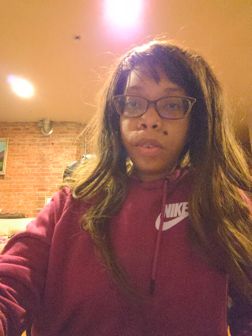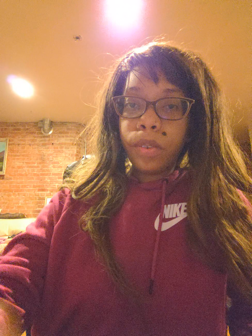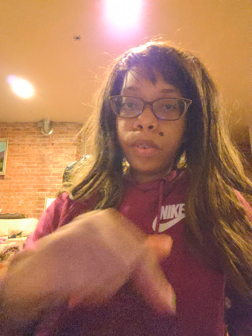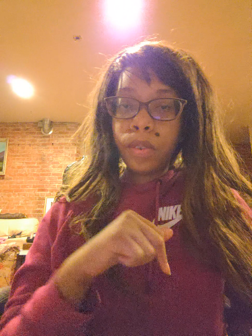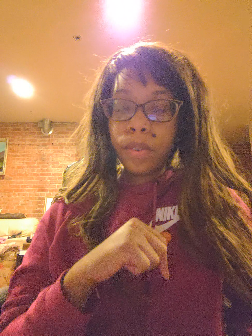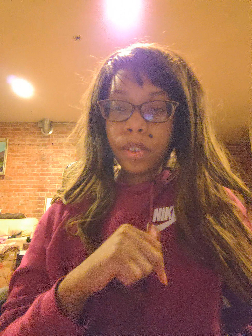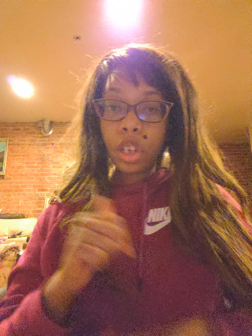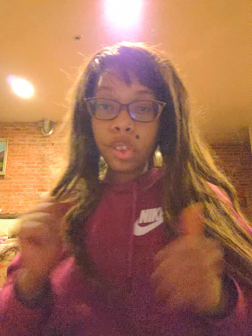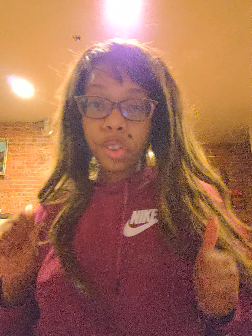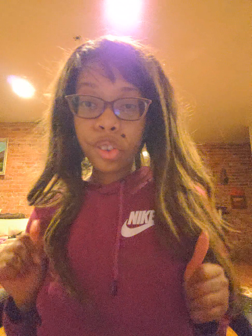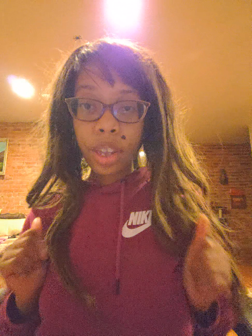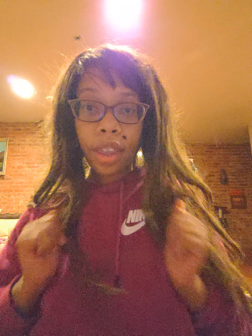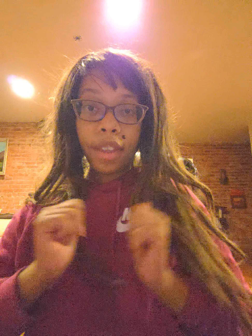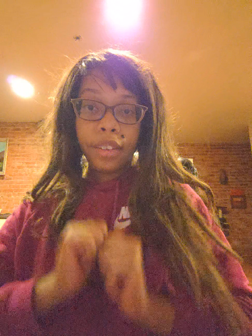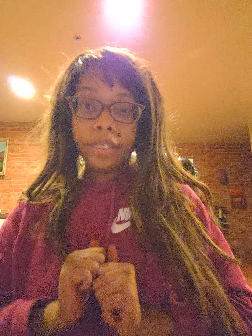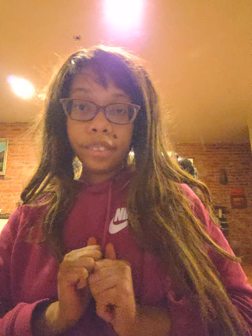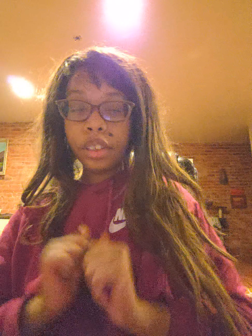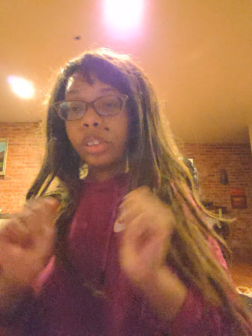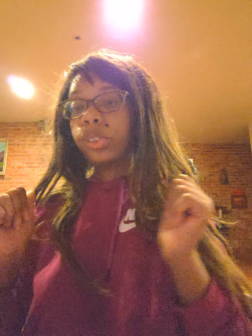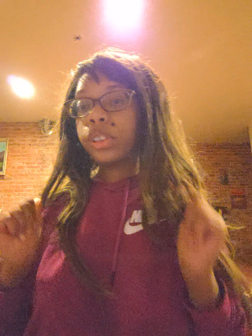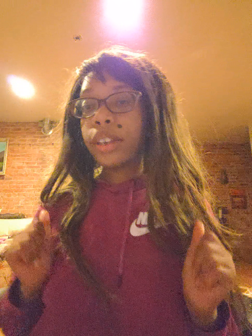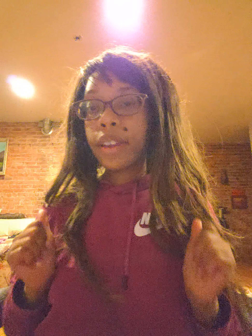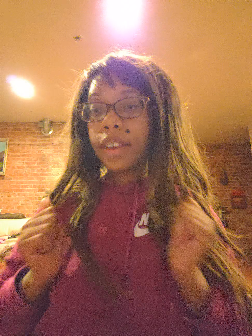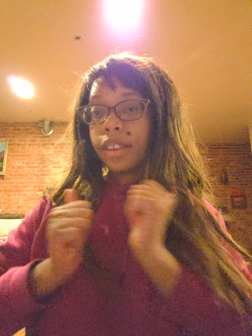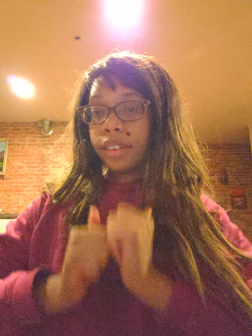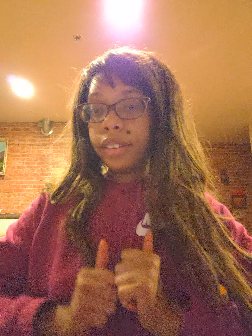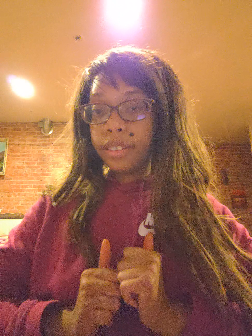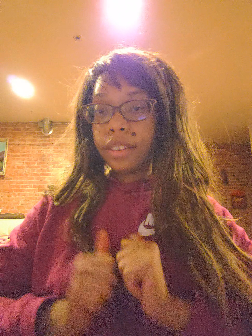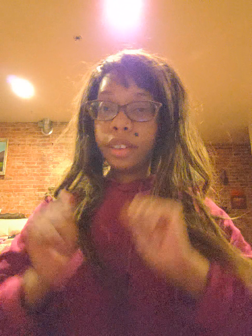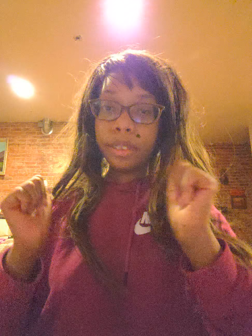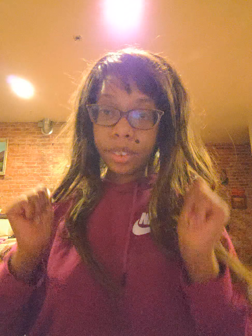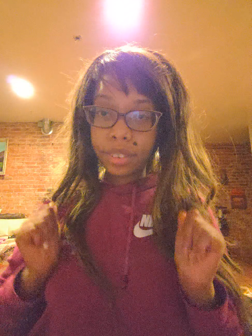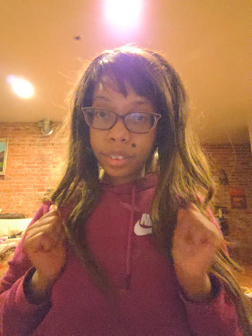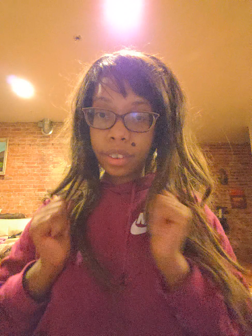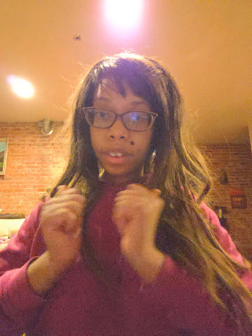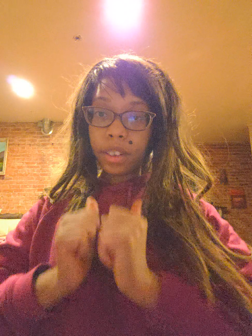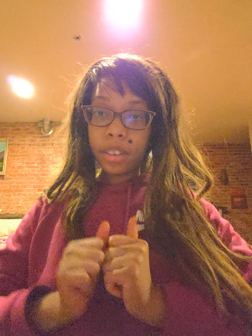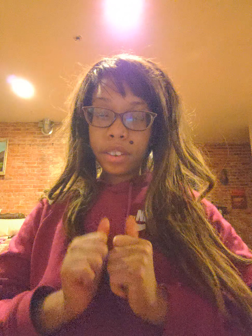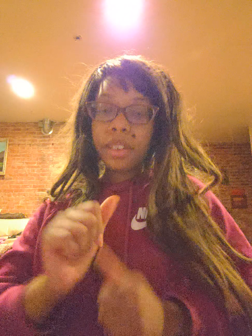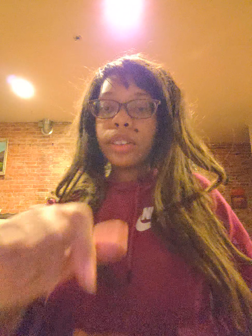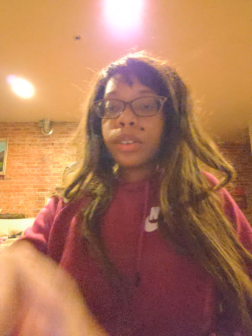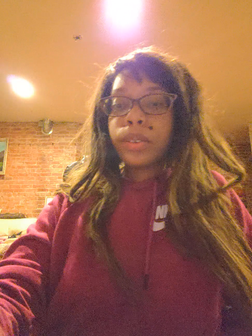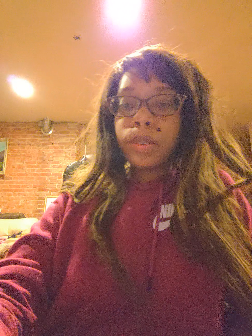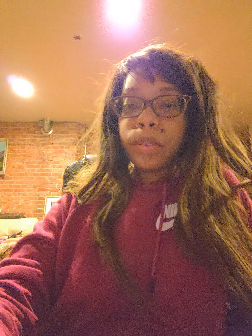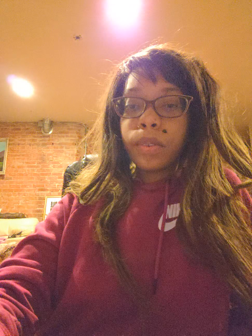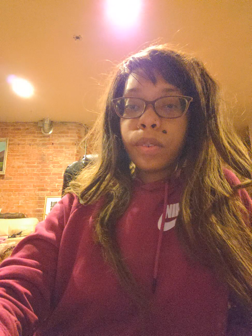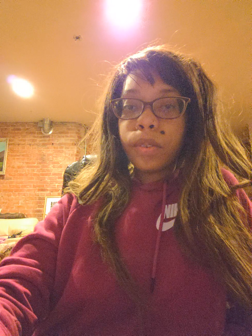jacket